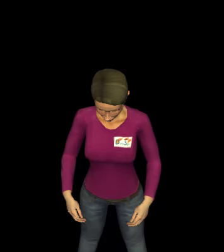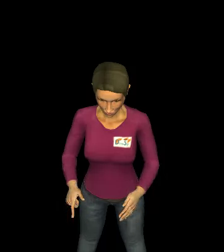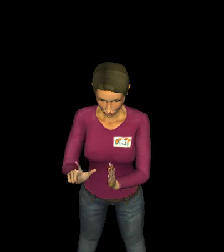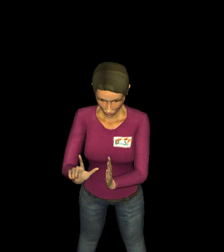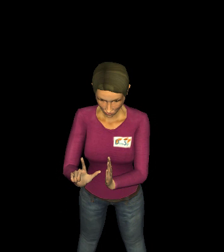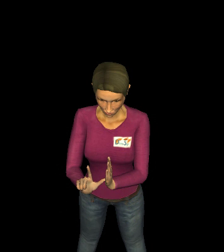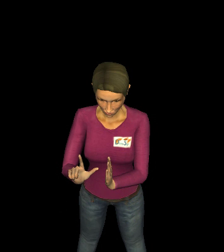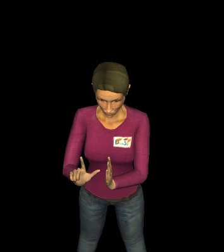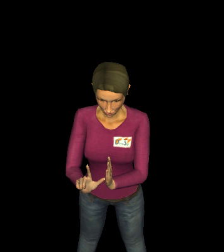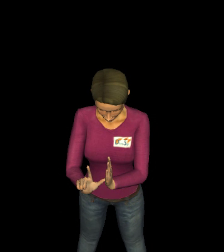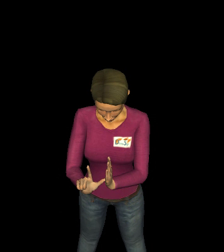قانون